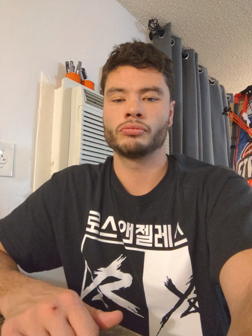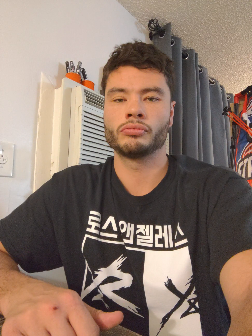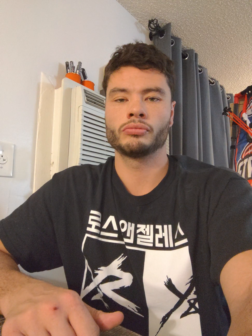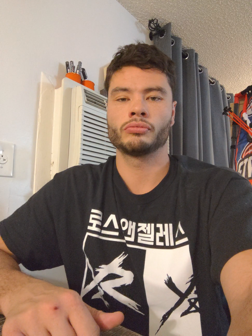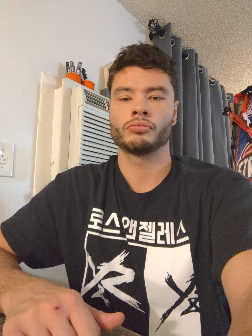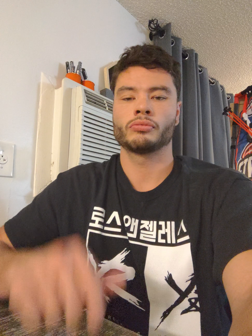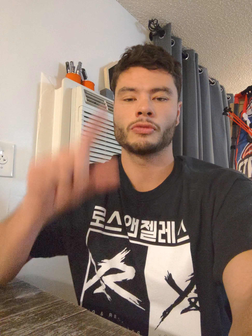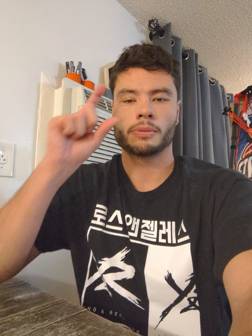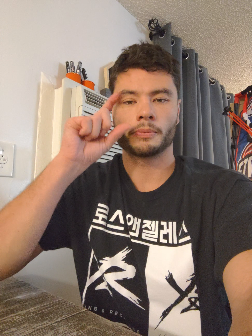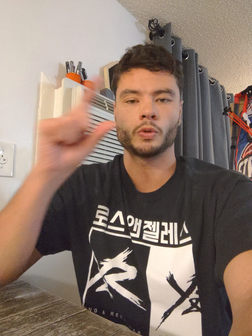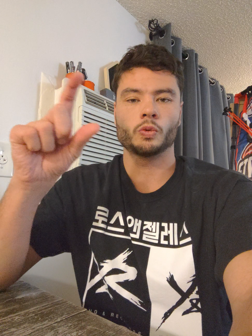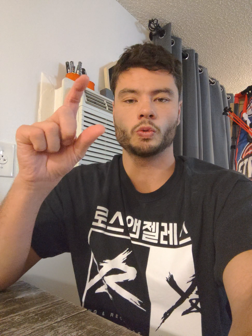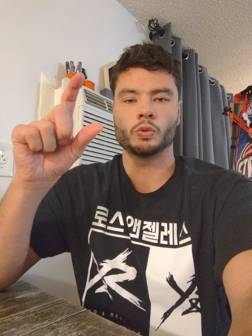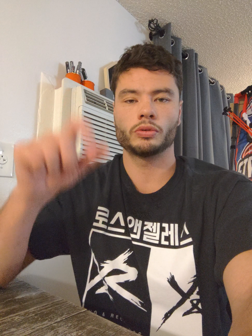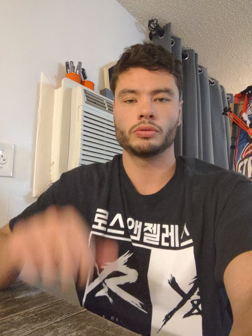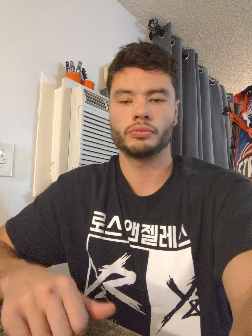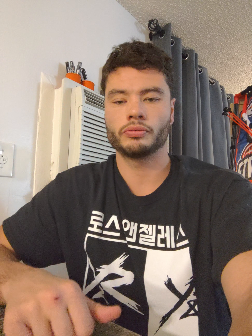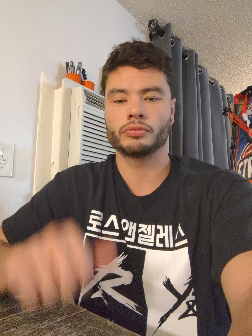moon